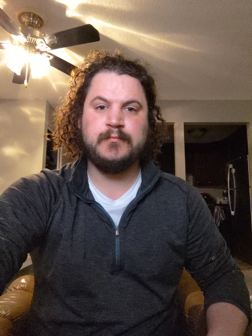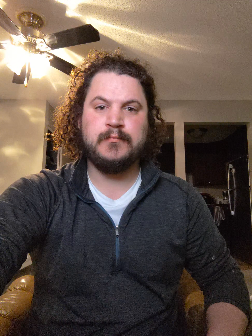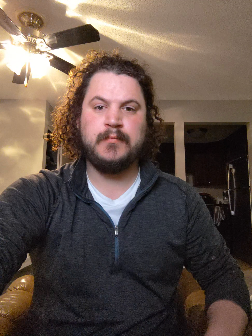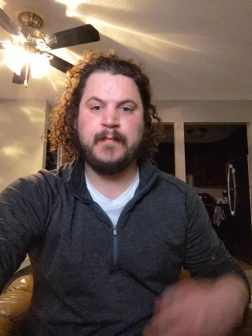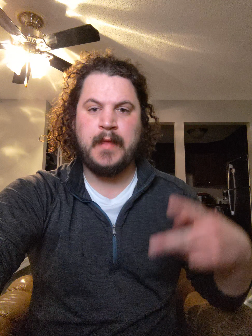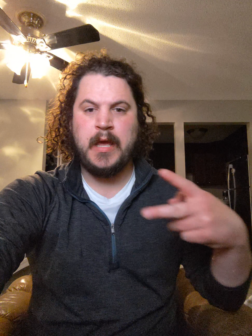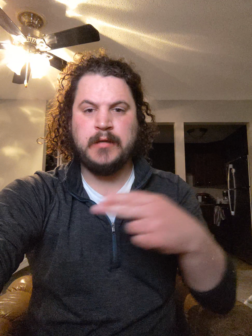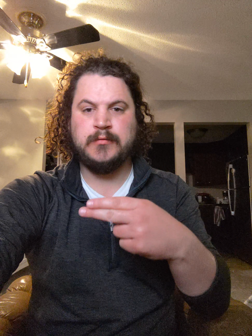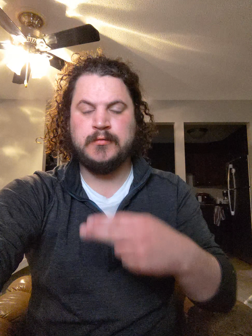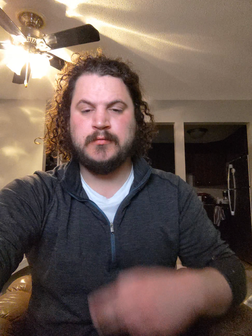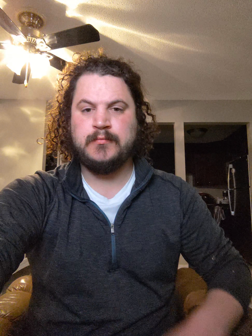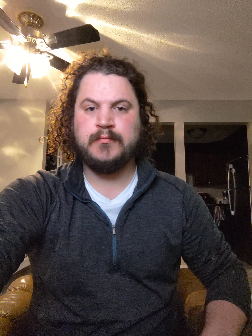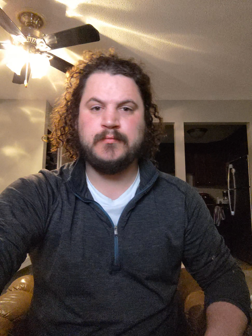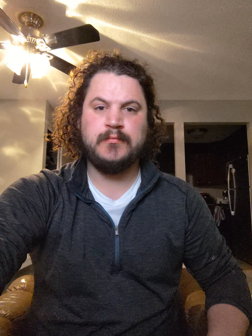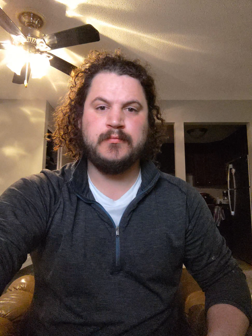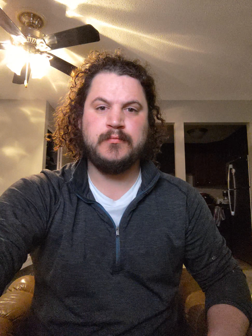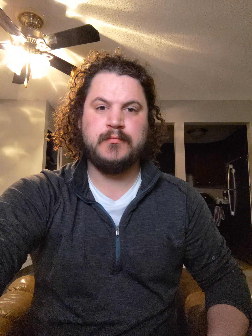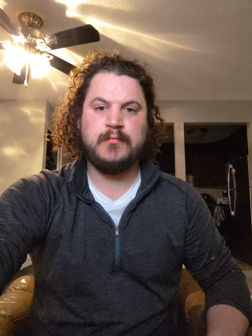cut